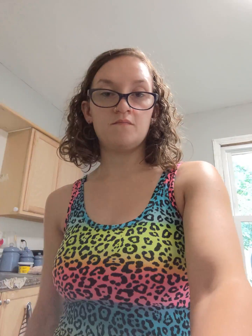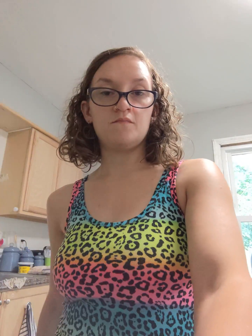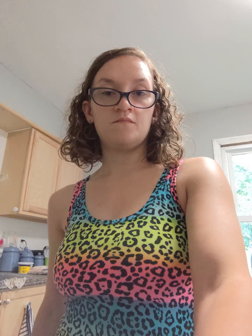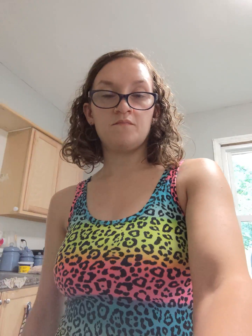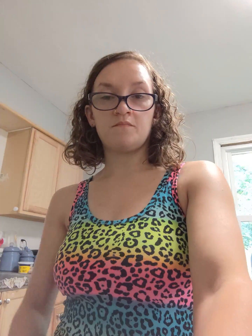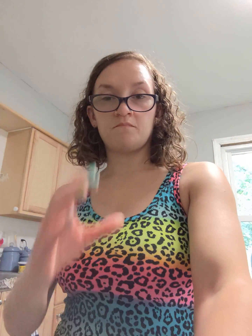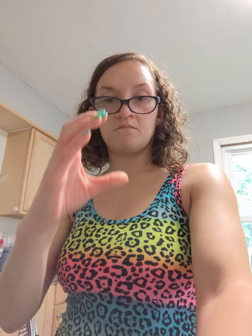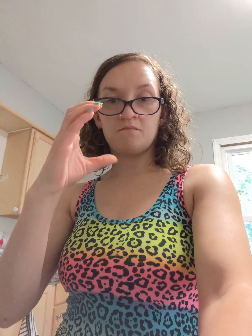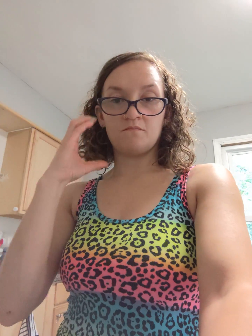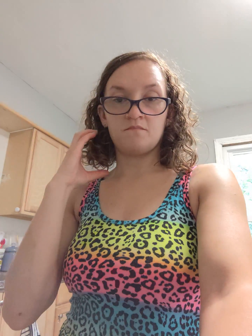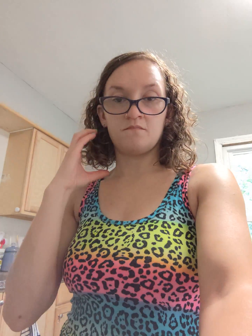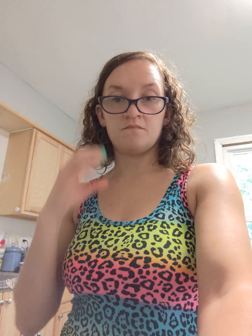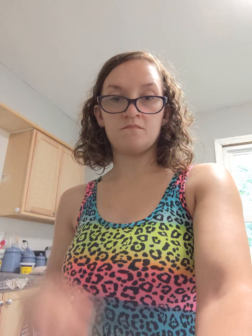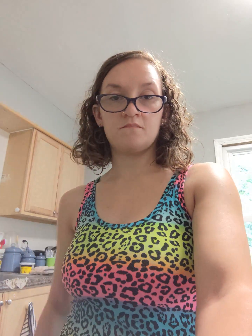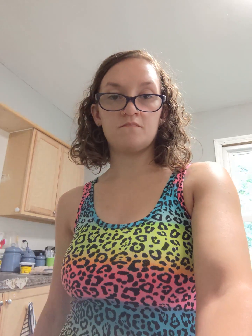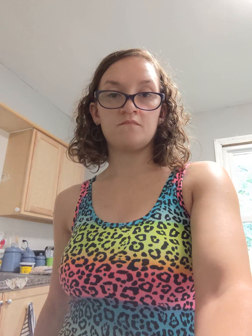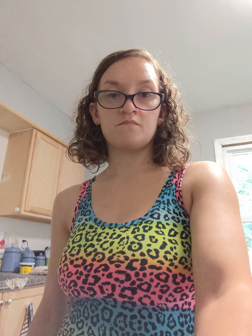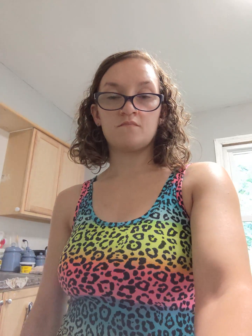bus